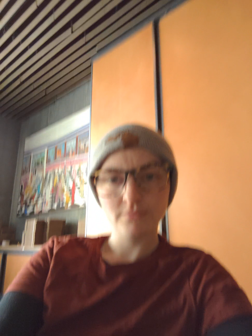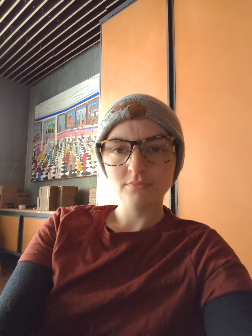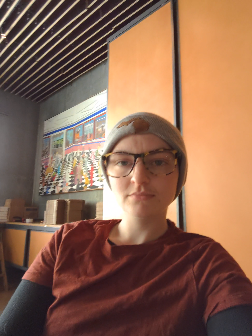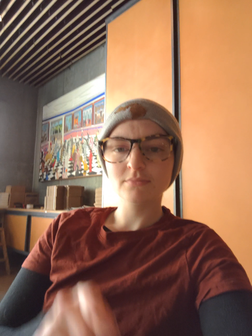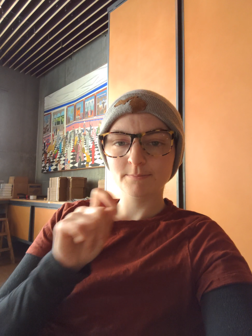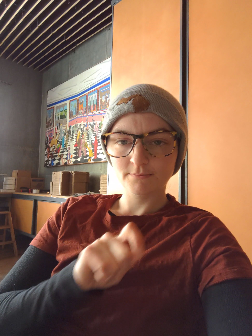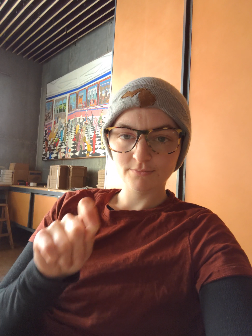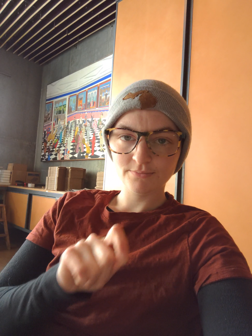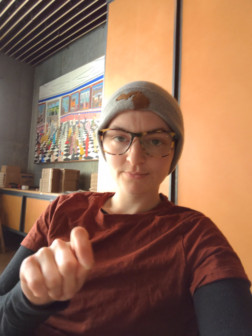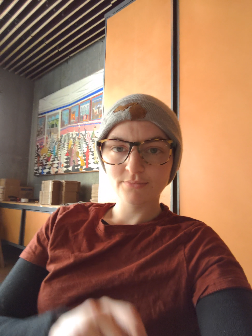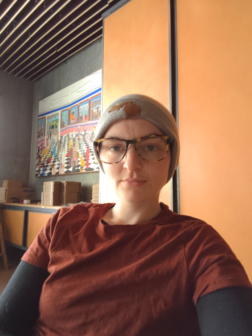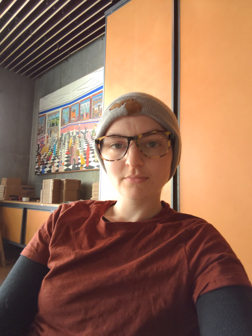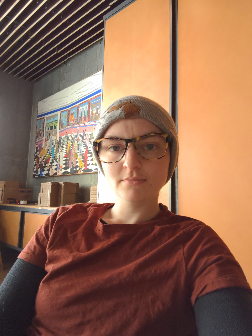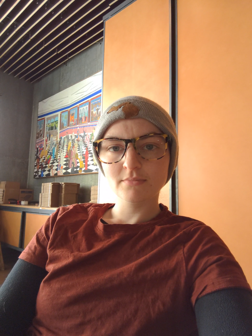pencil